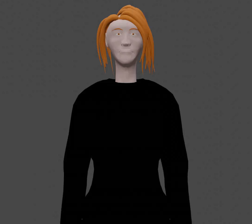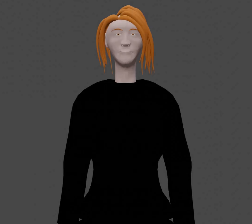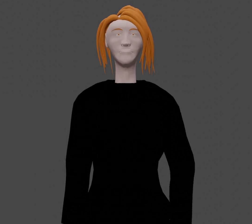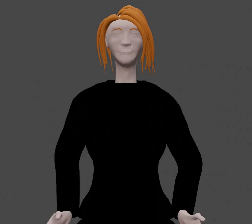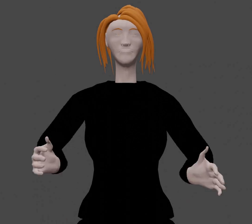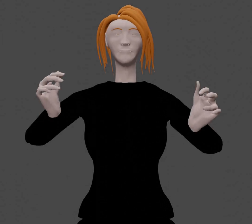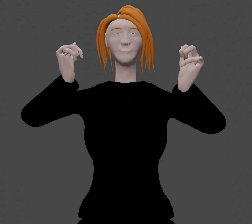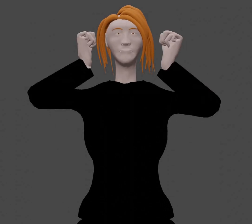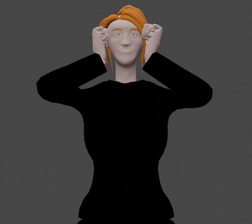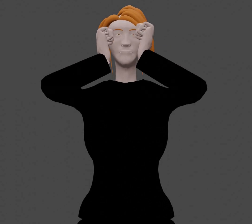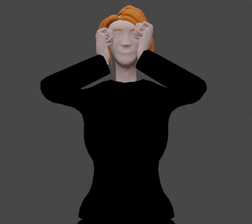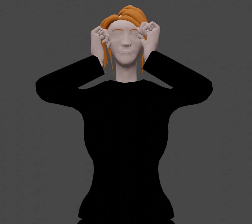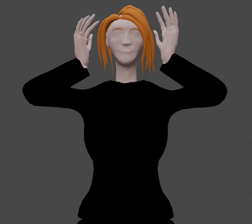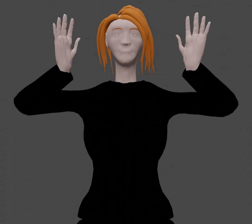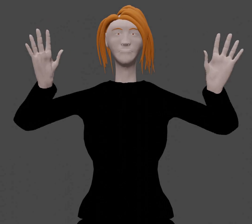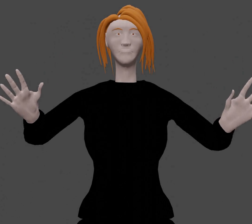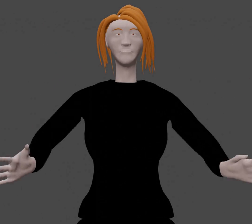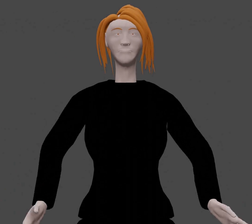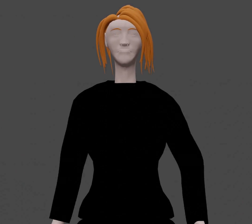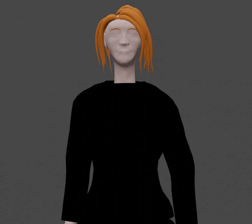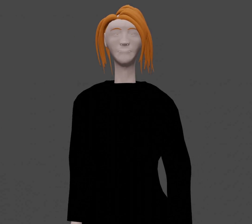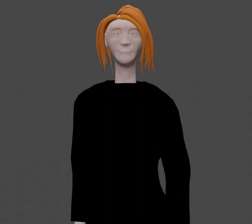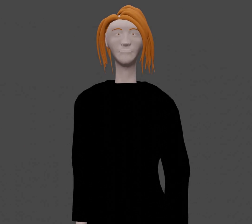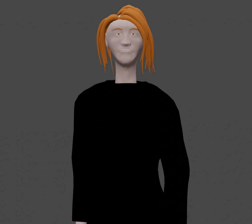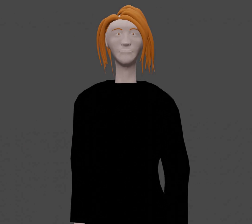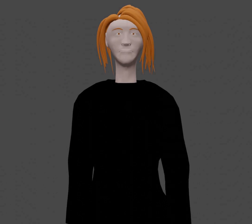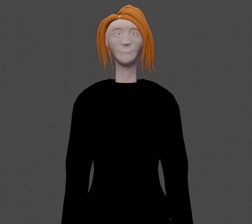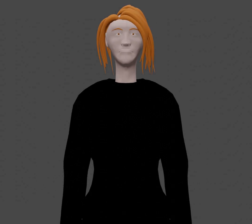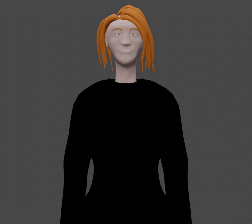Astonish